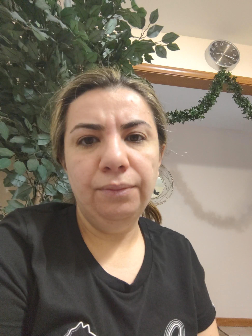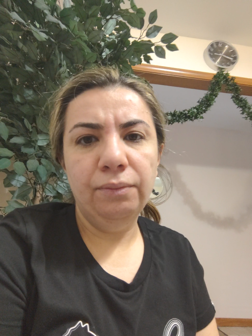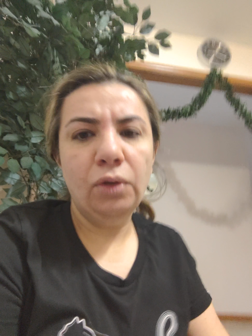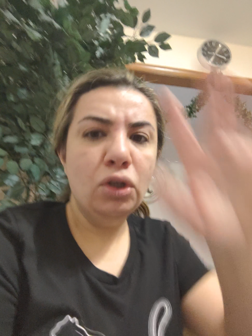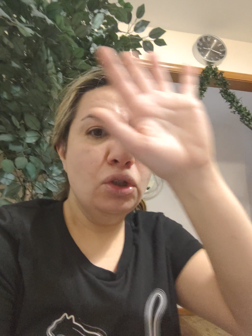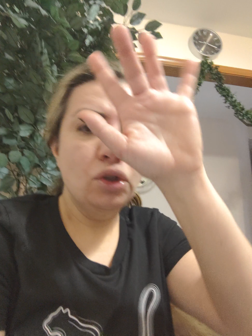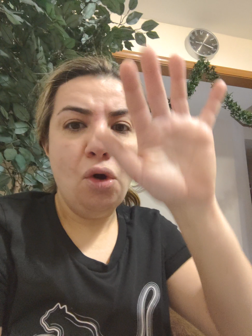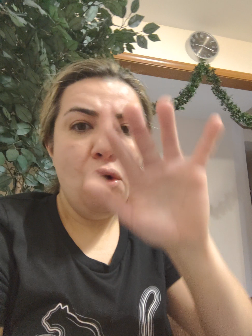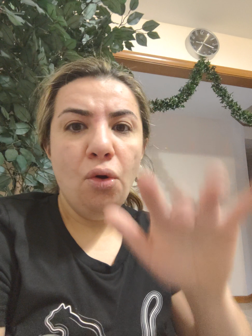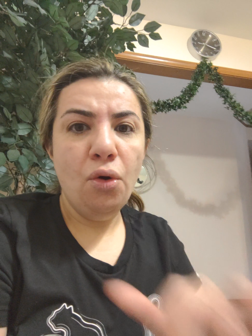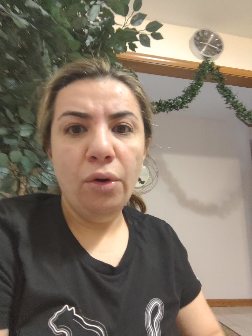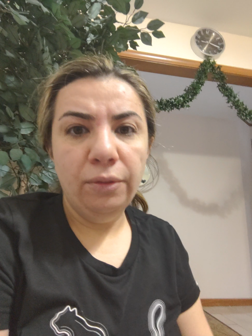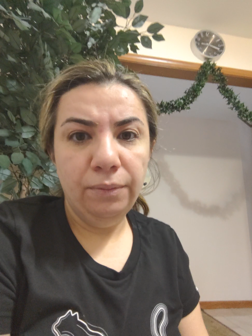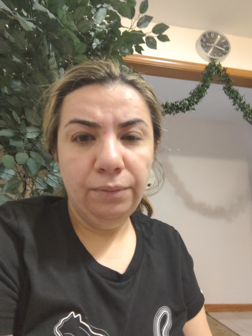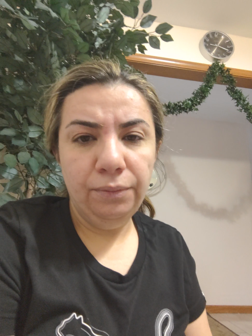snow